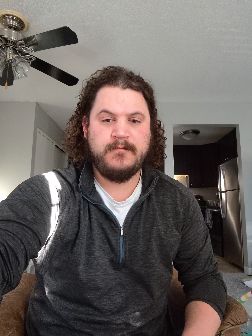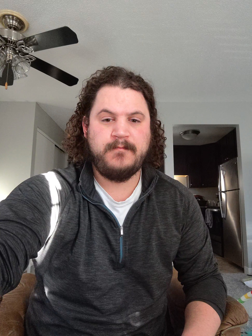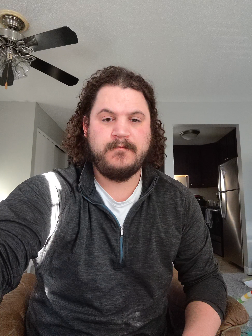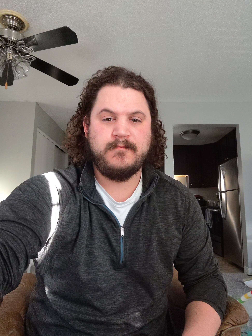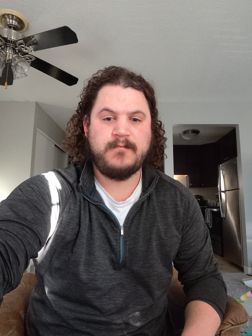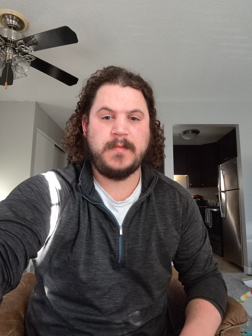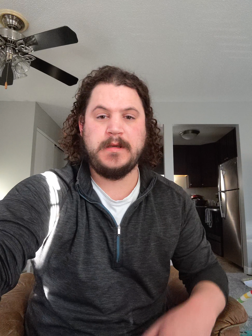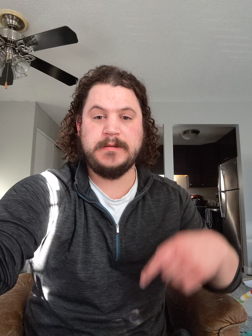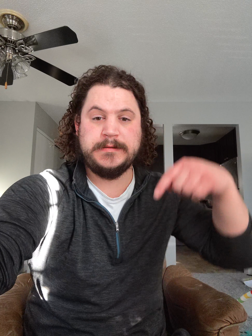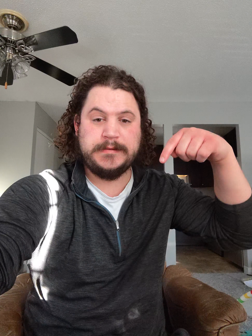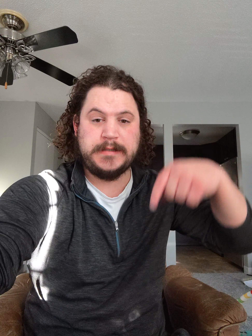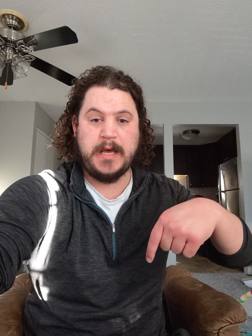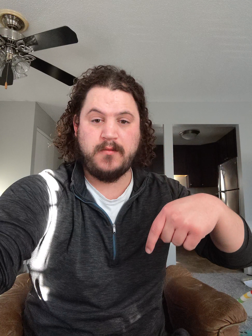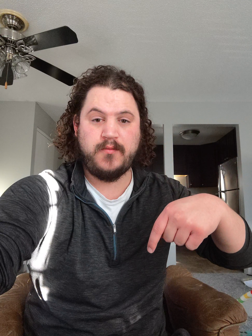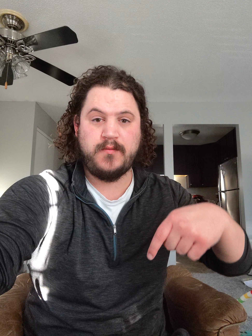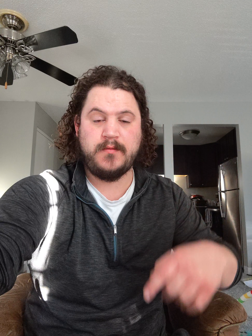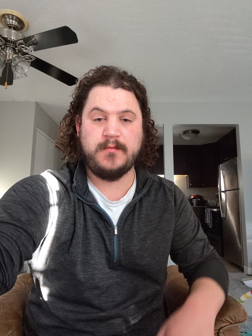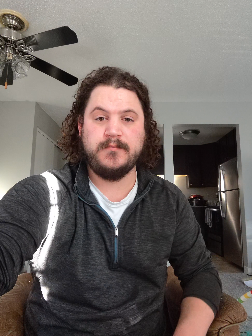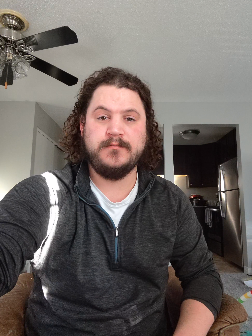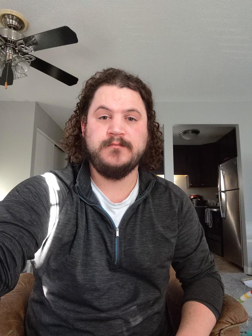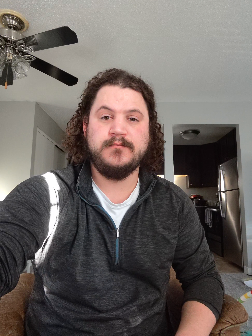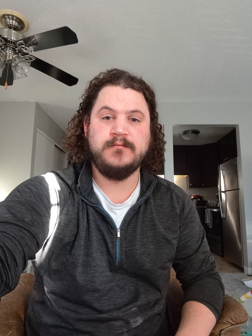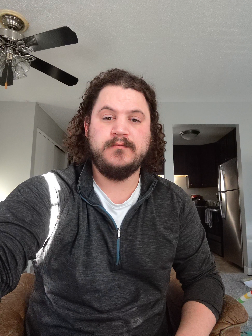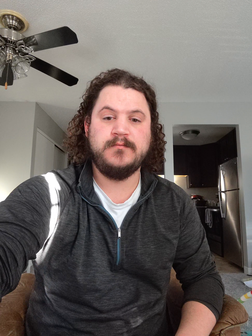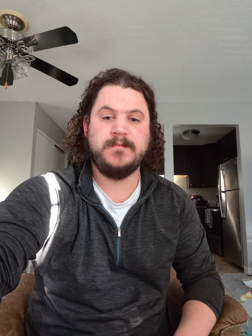down